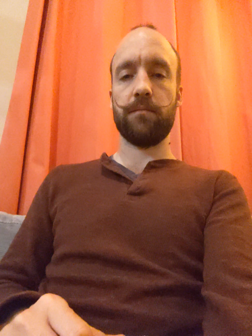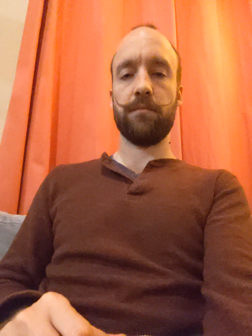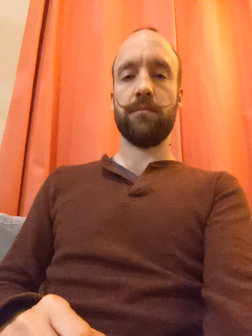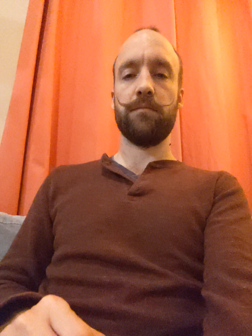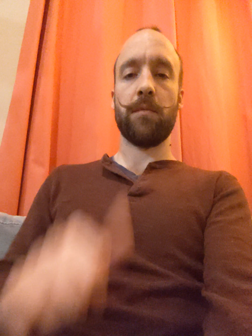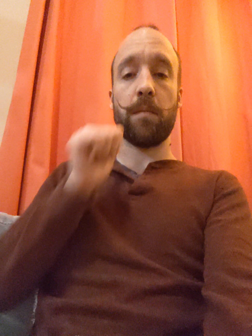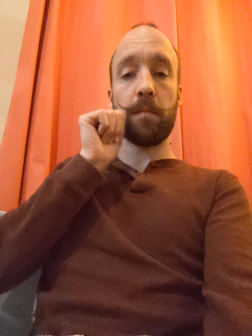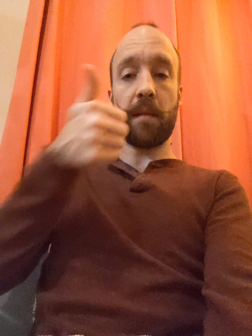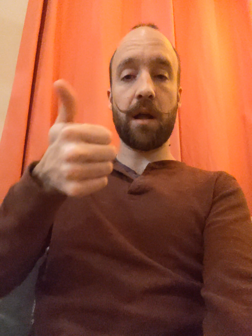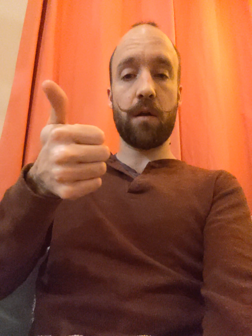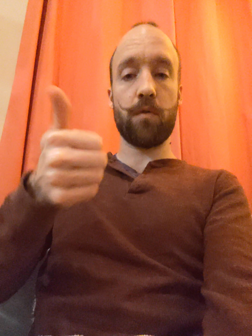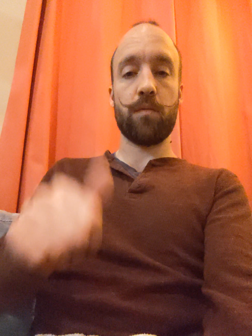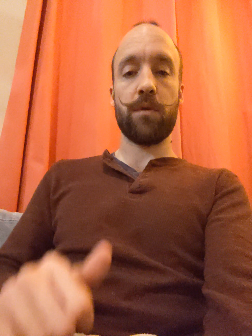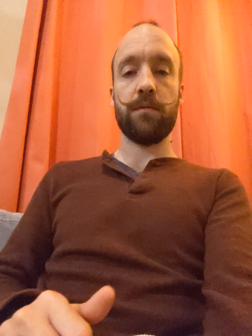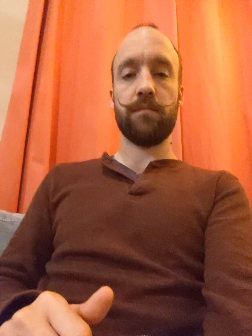tomorrow